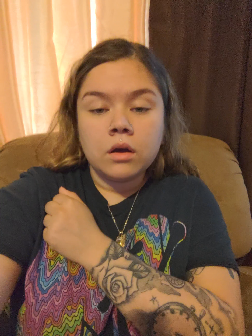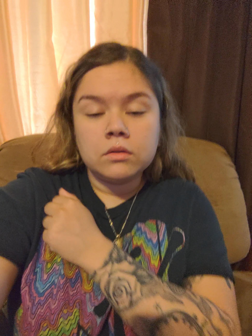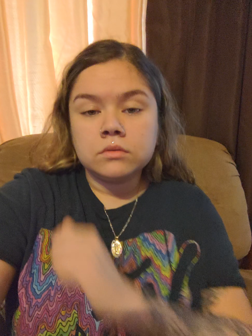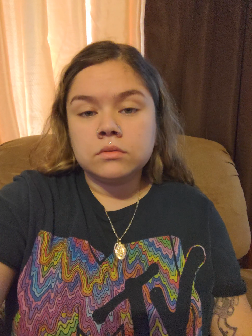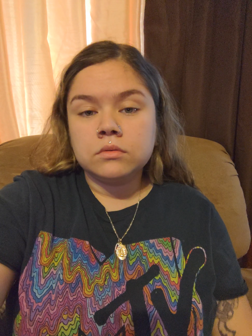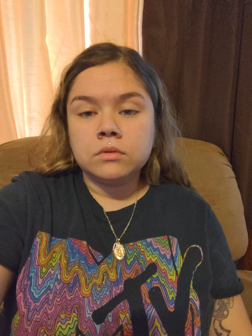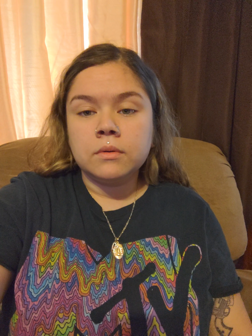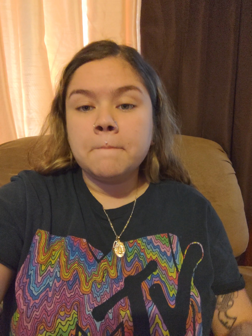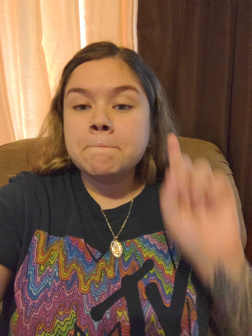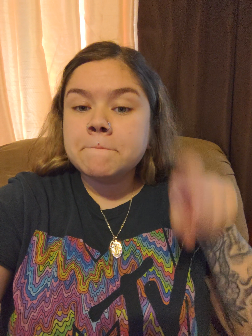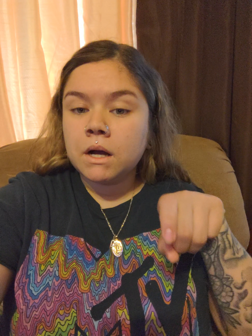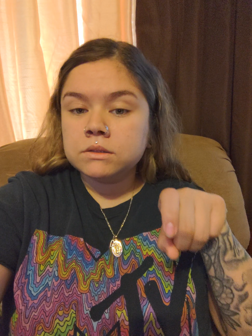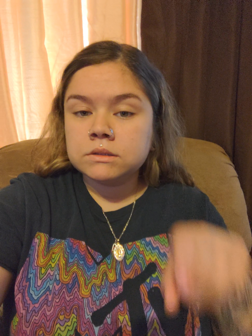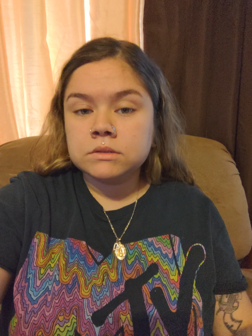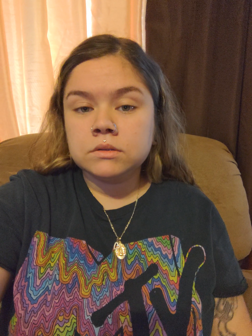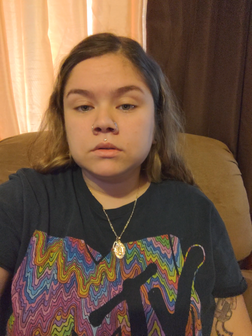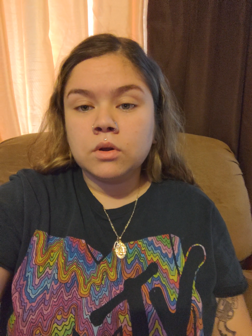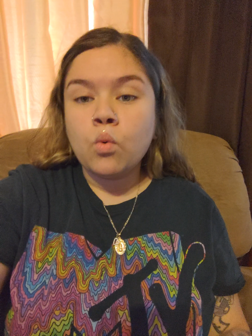must